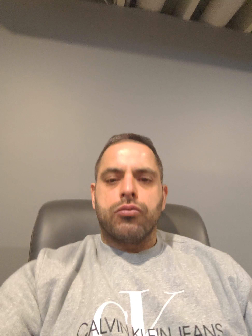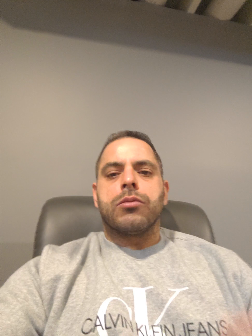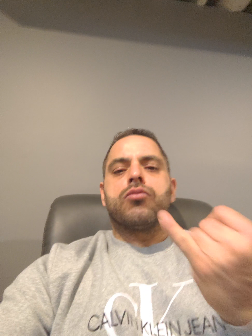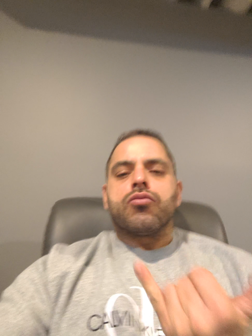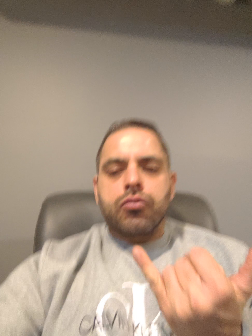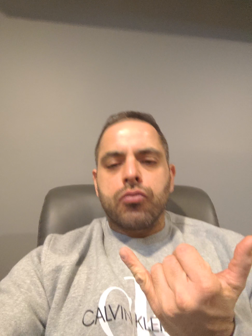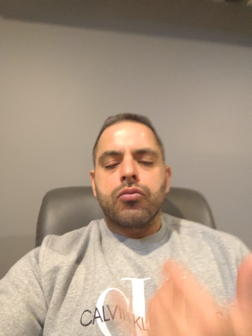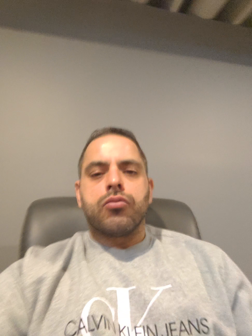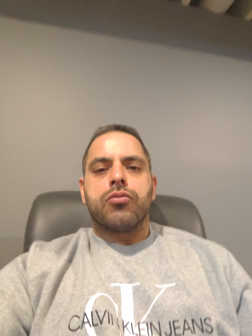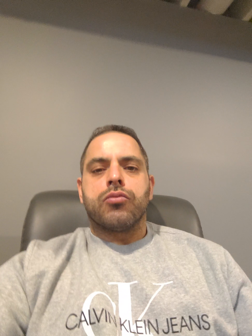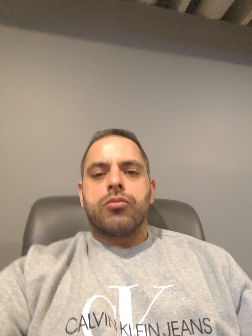now